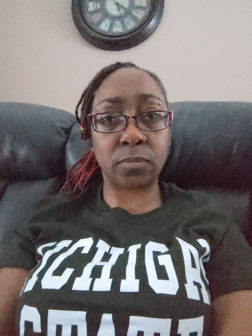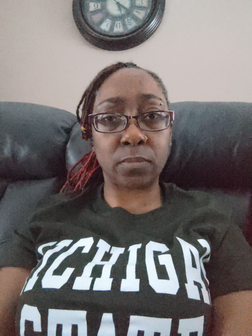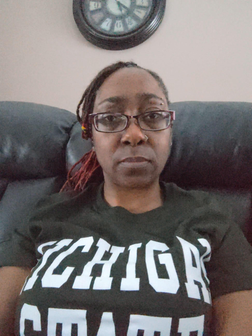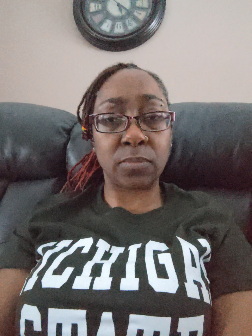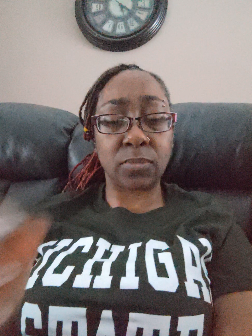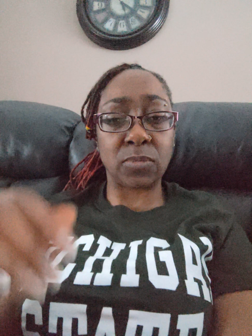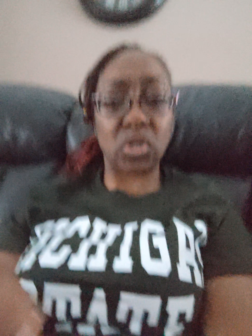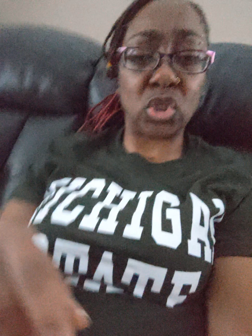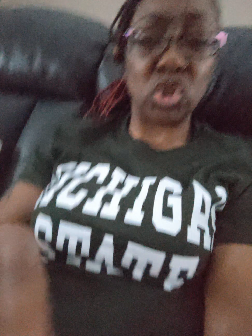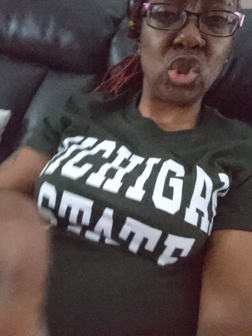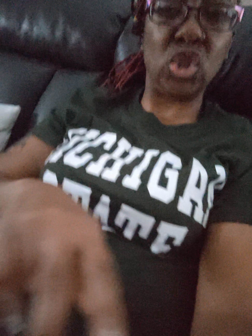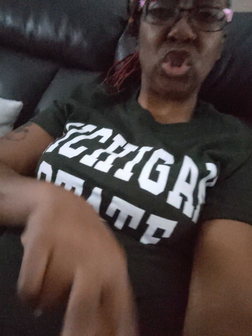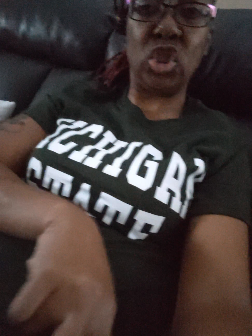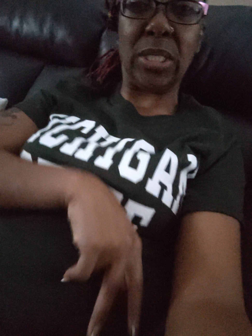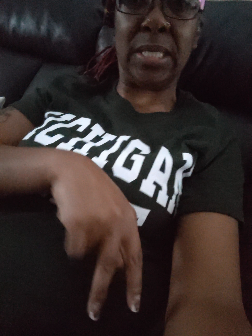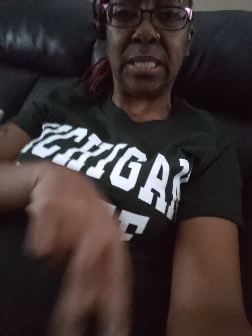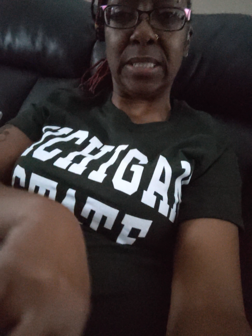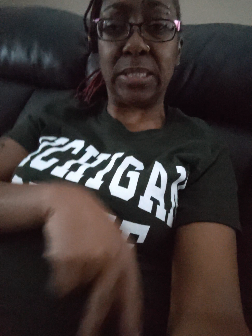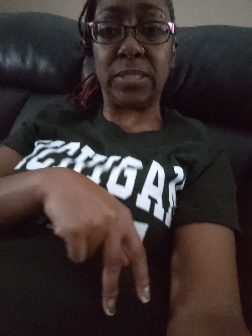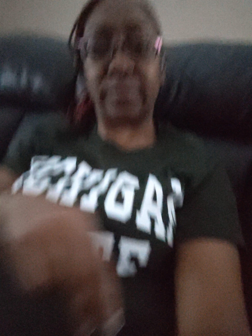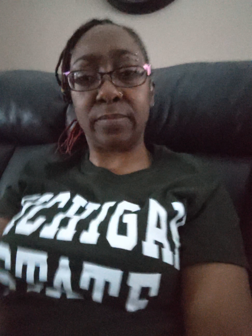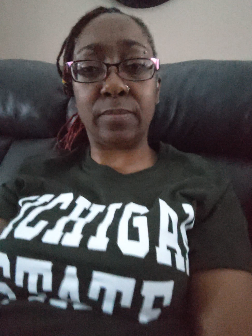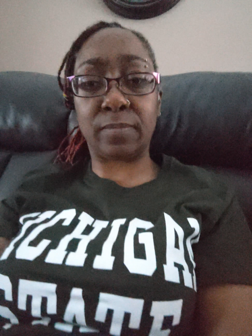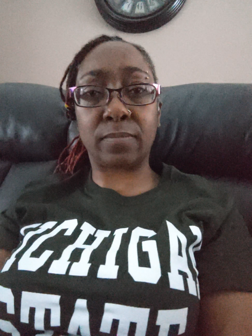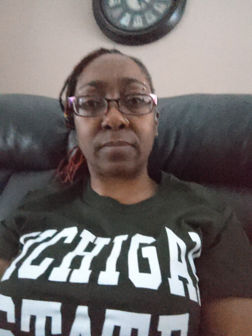jeans